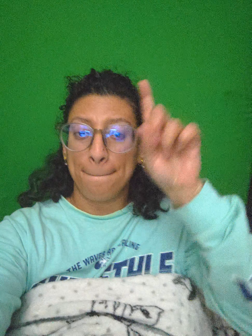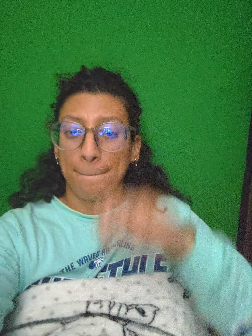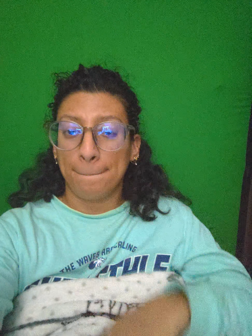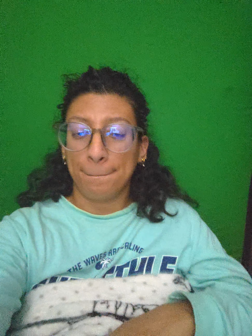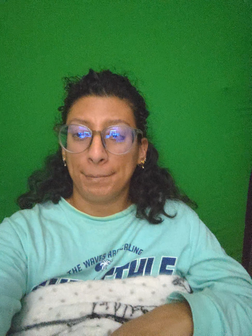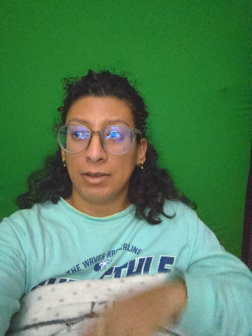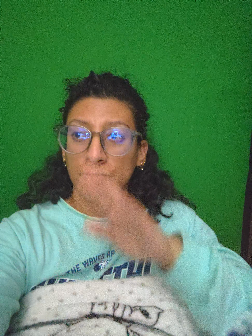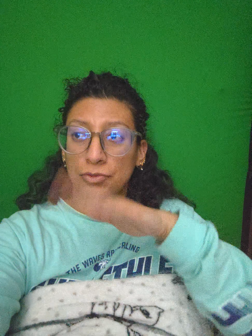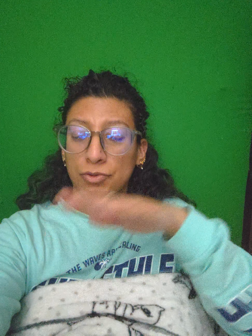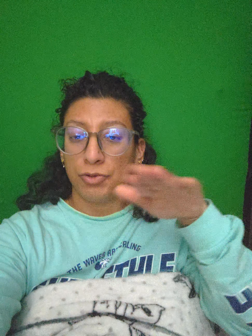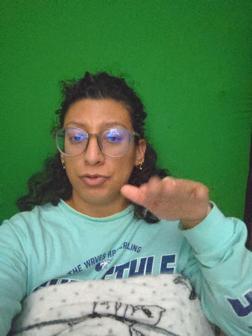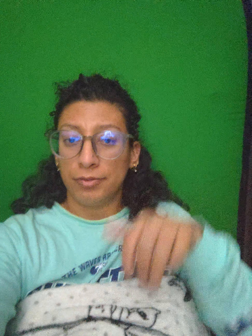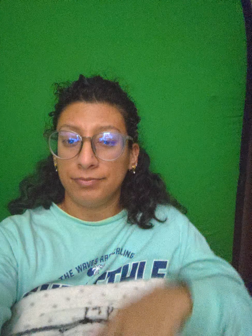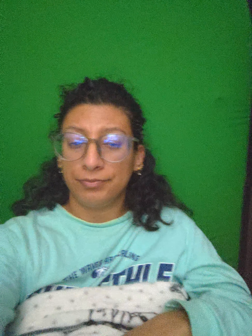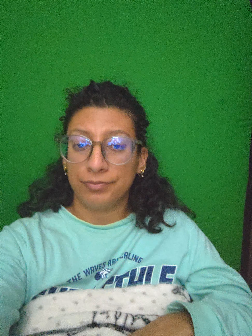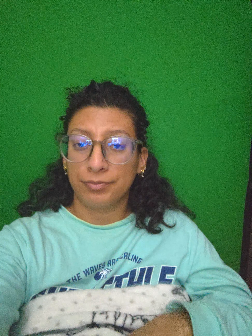child